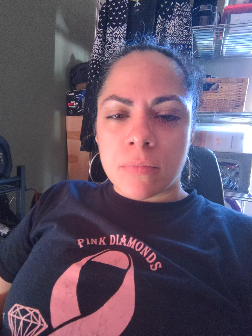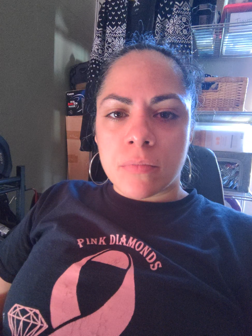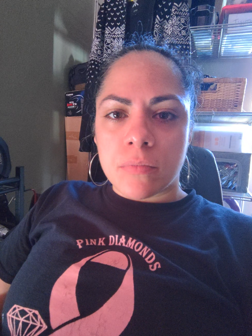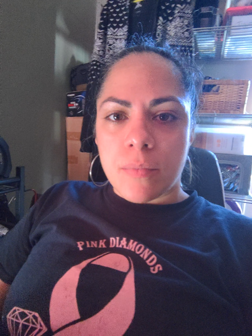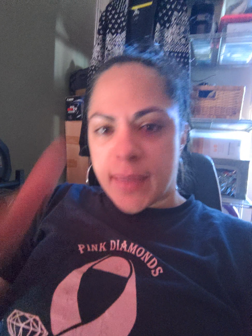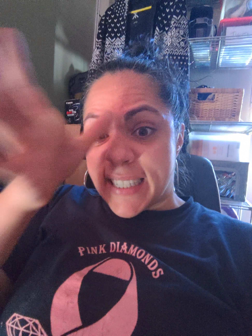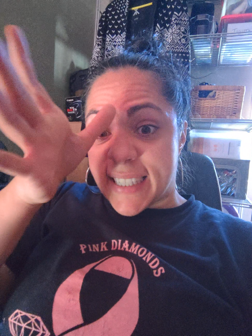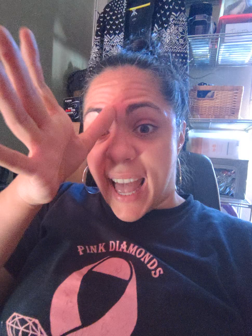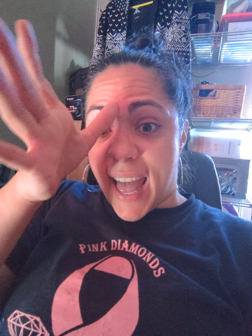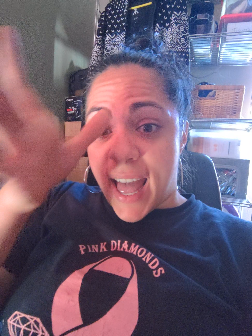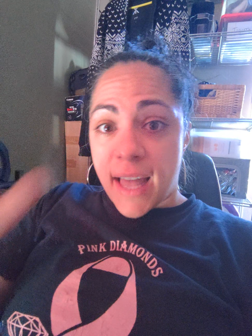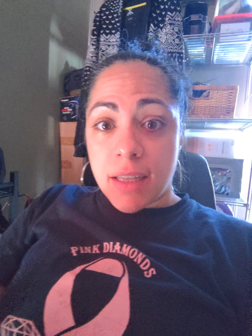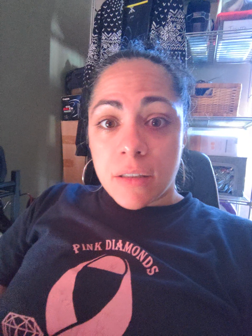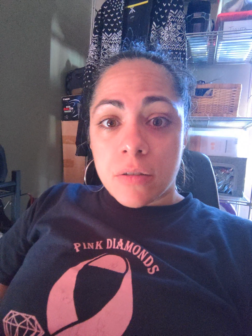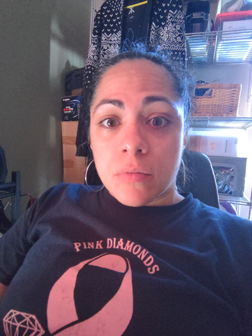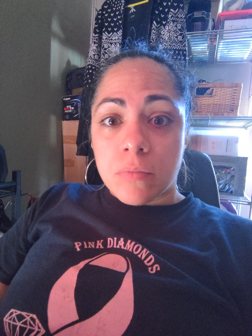dad